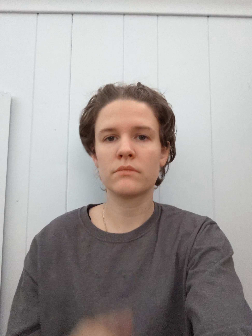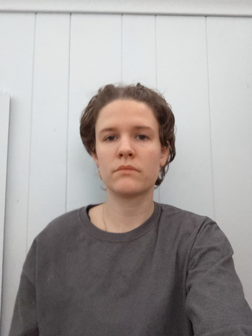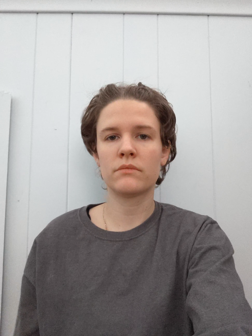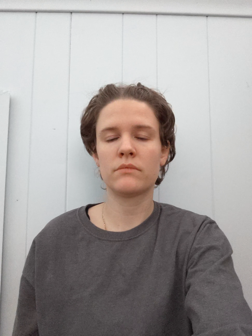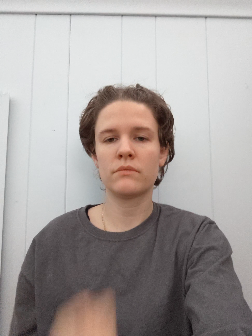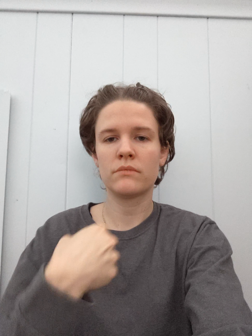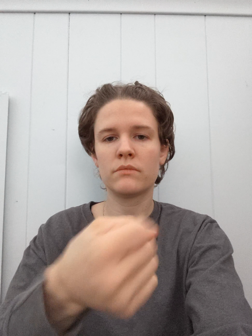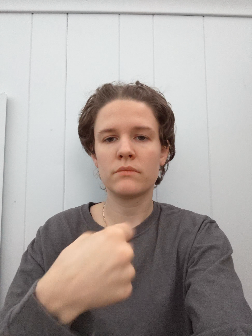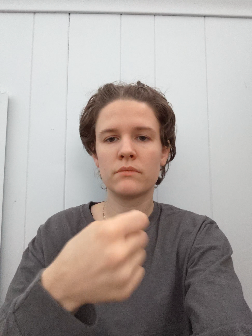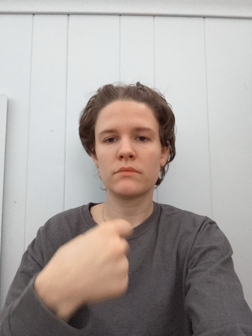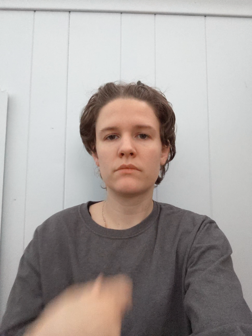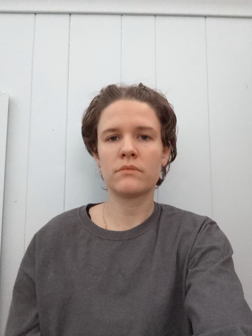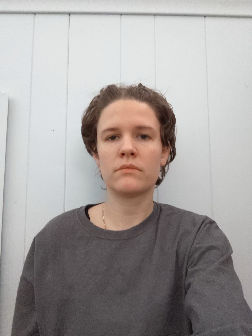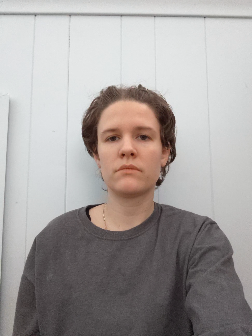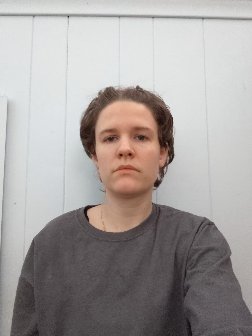make